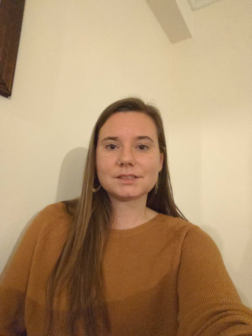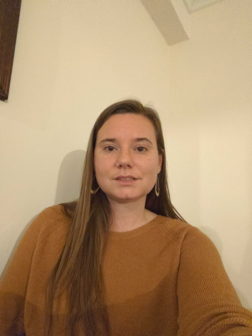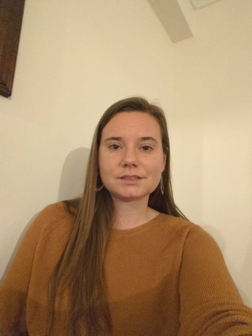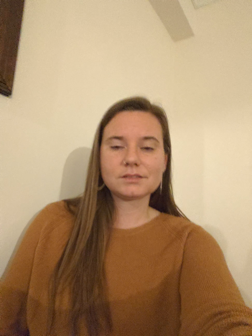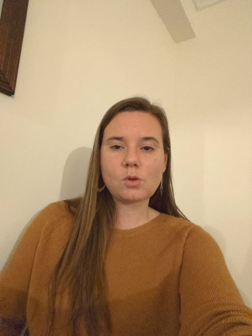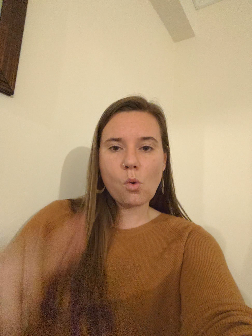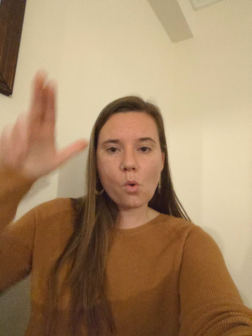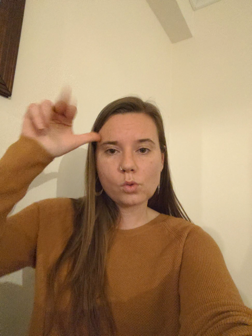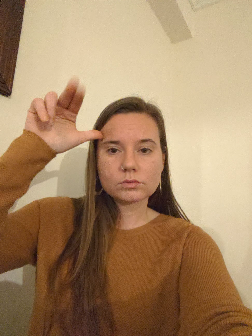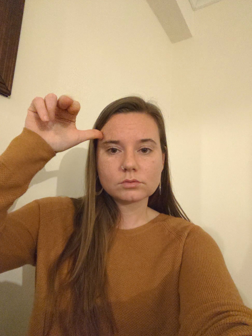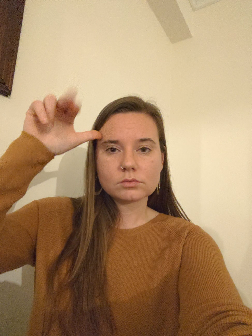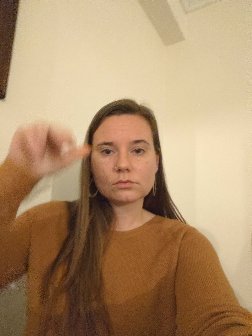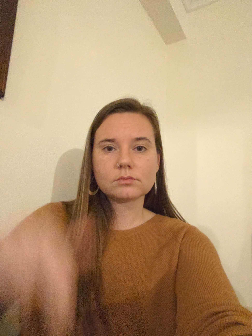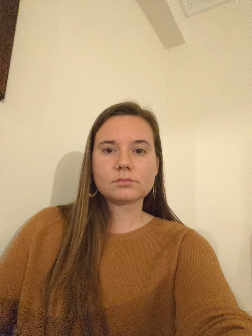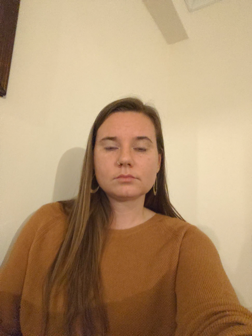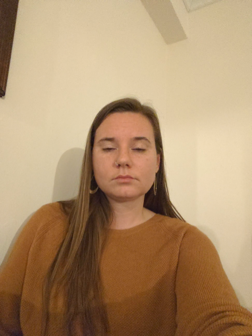horse